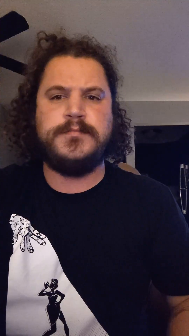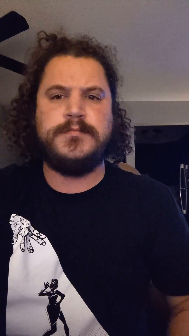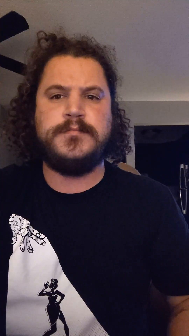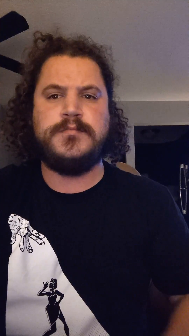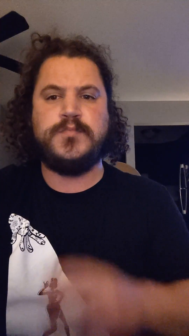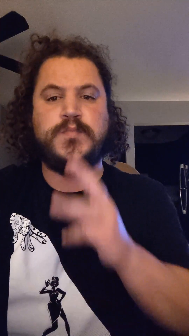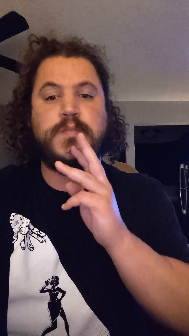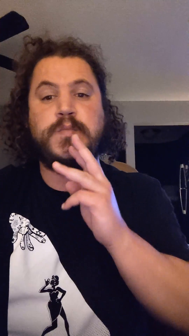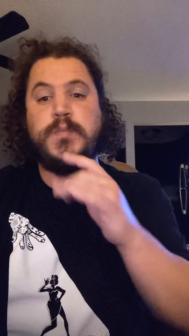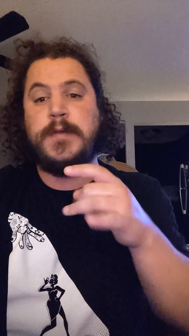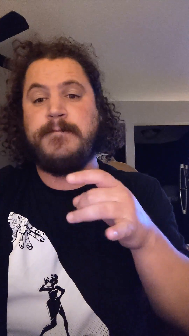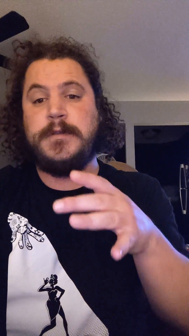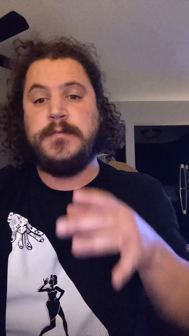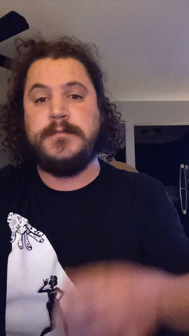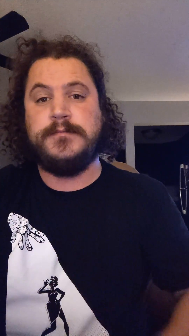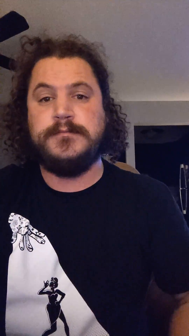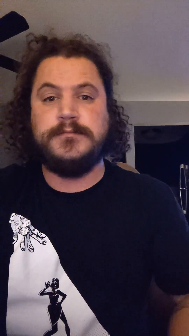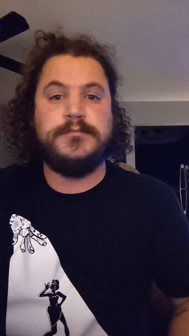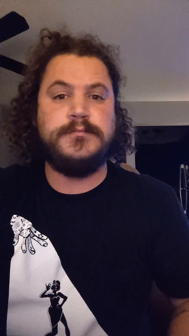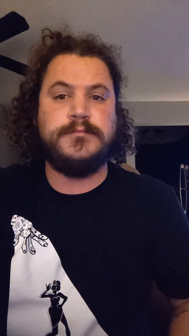melon